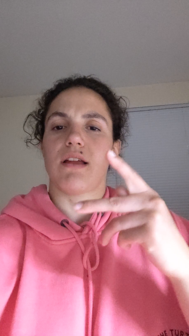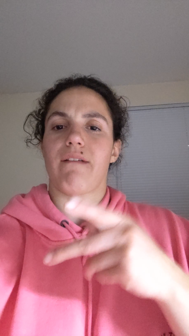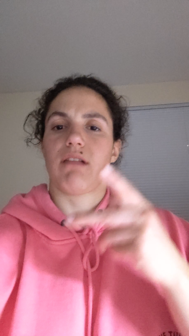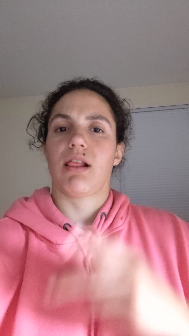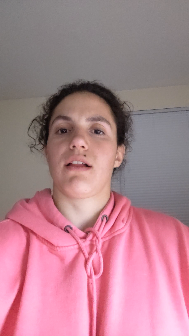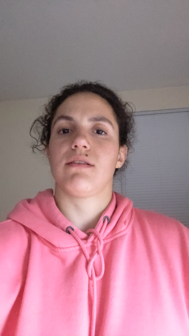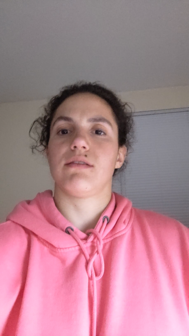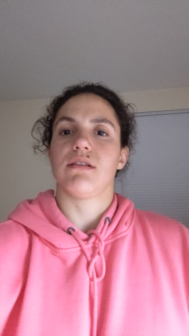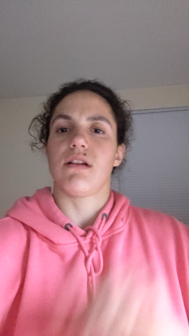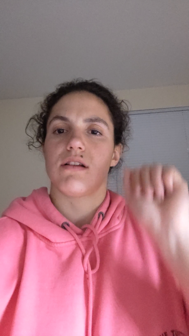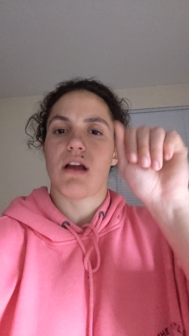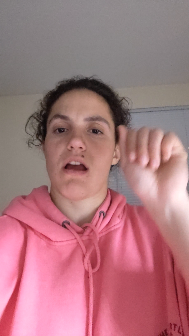knock